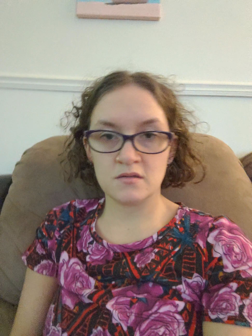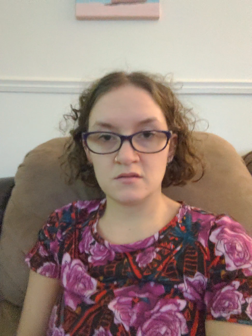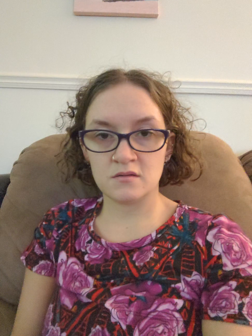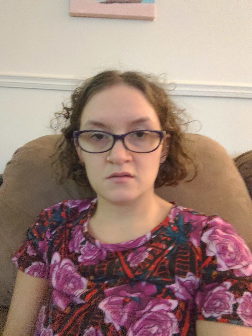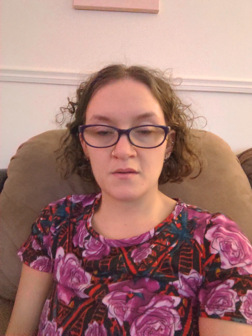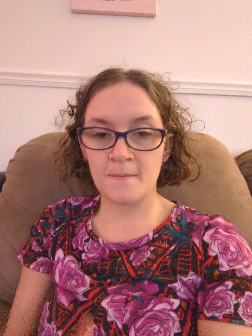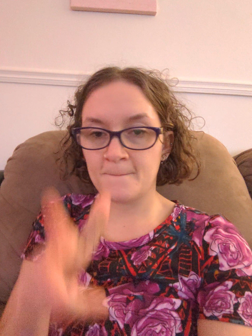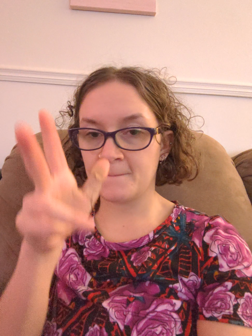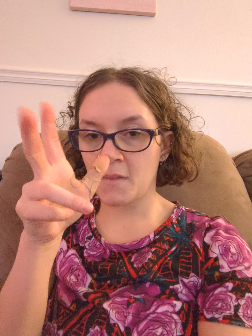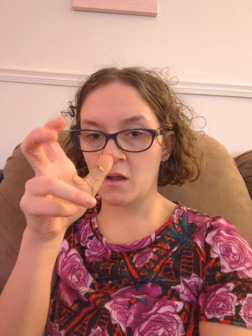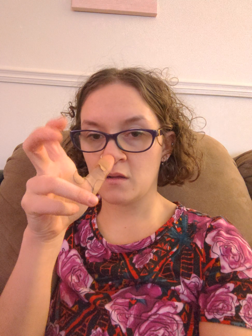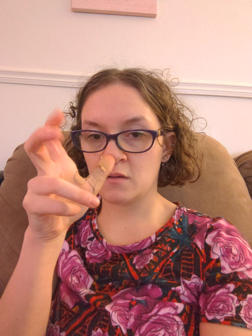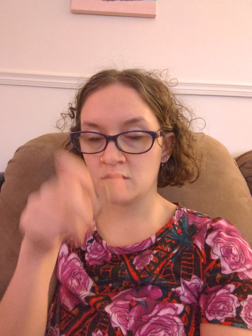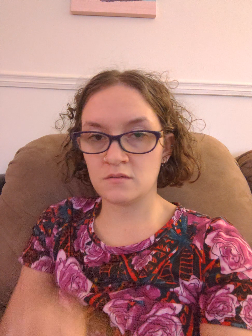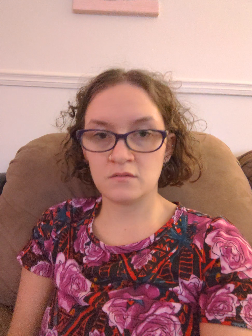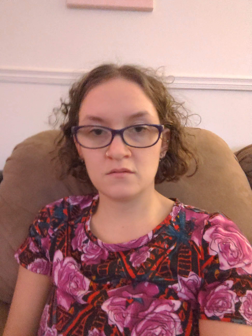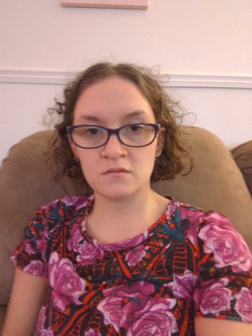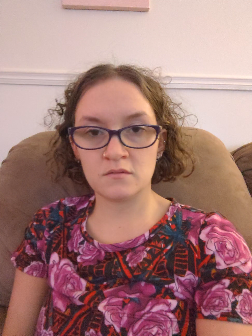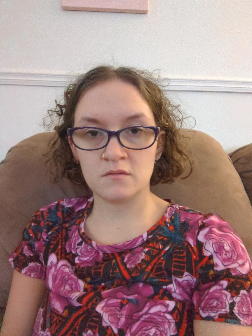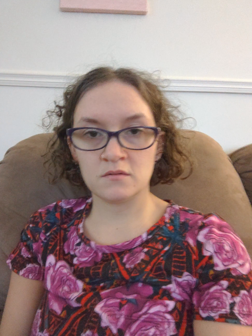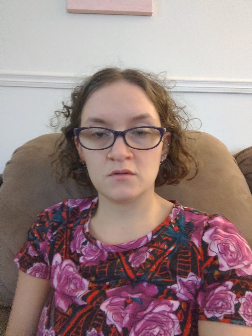bug